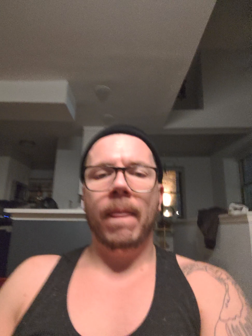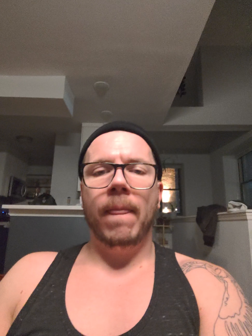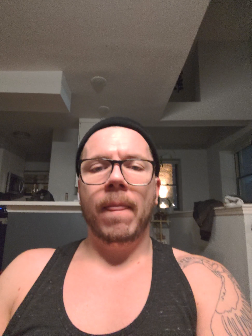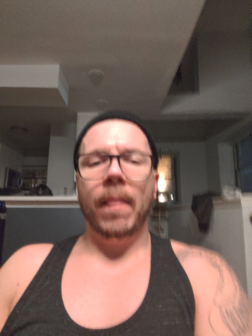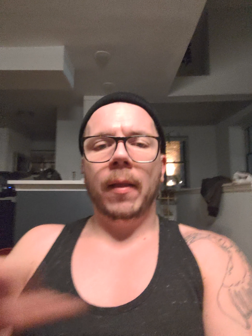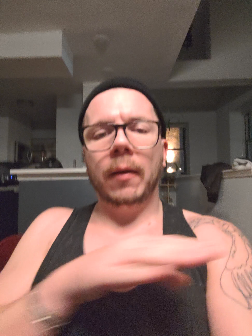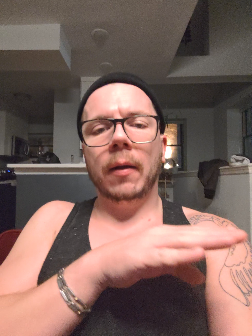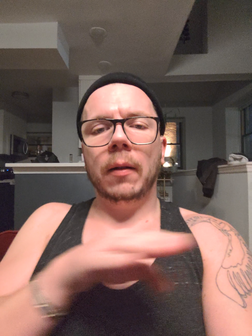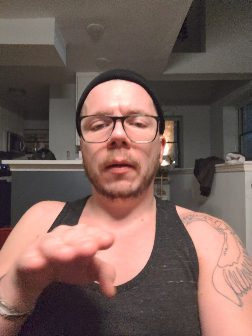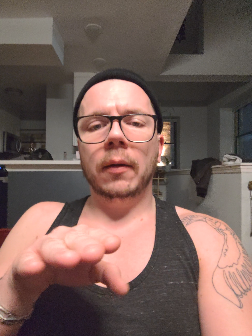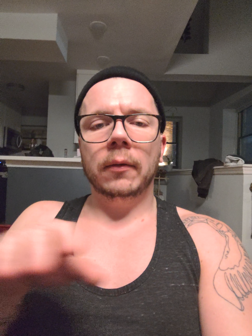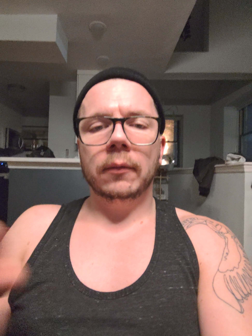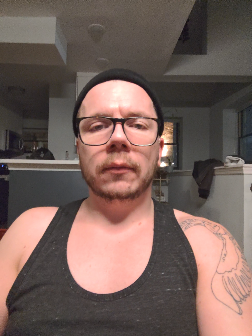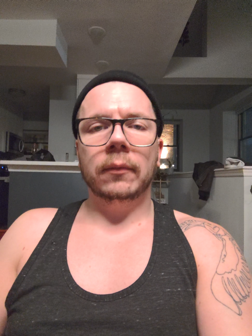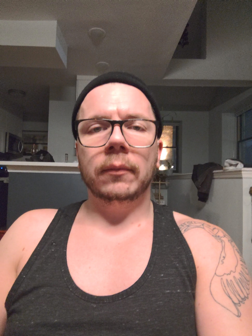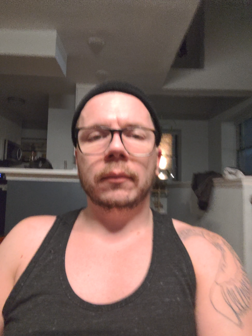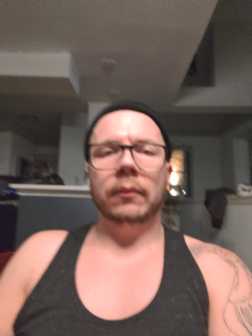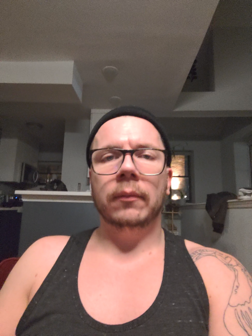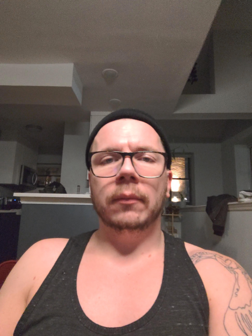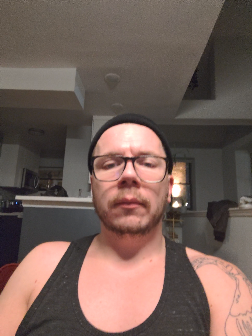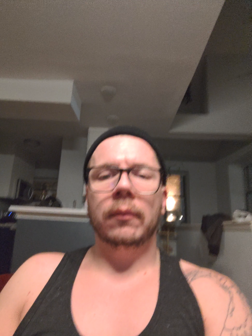clean